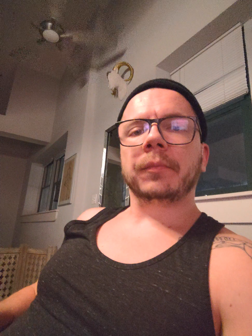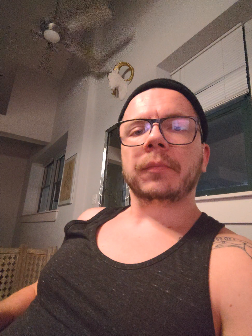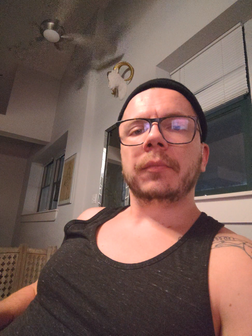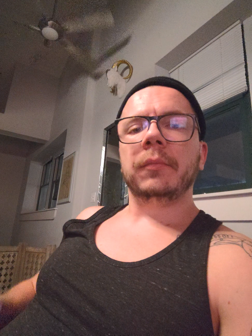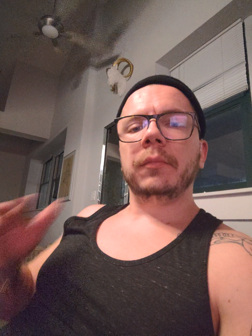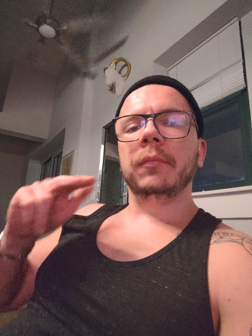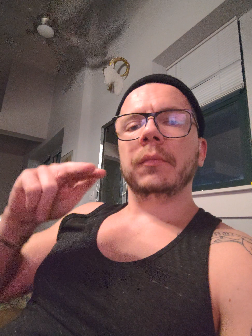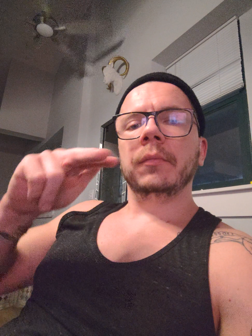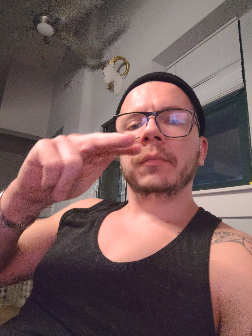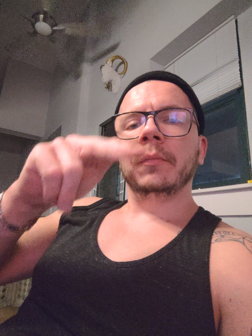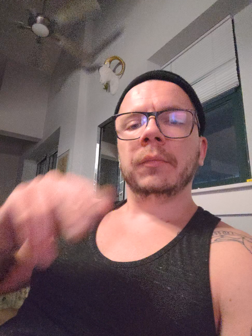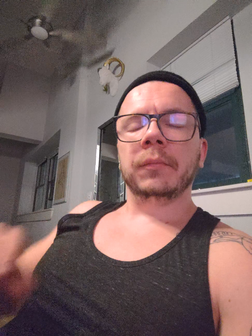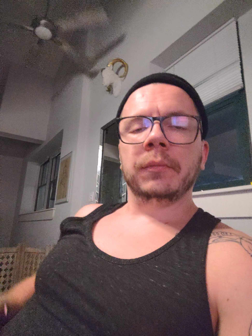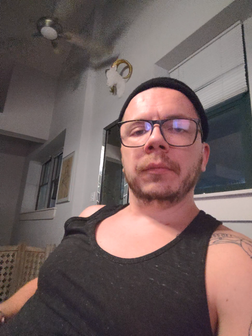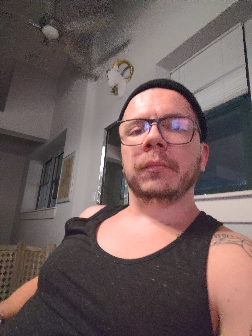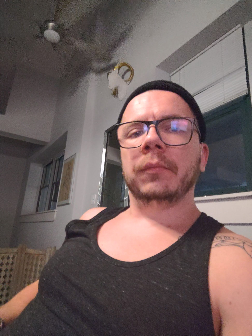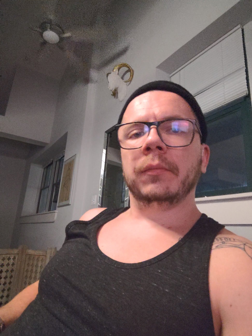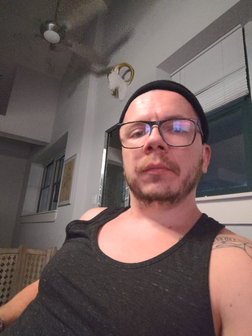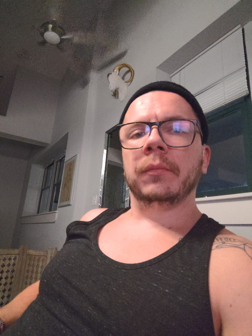helicopter